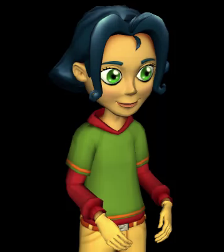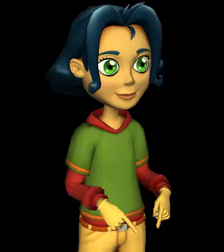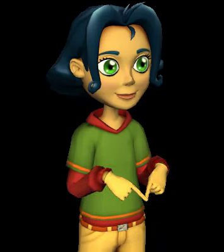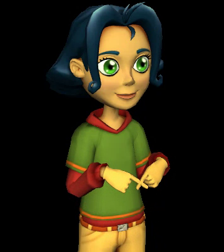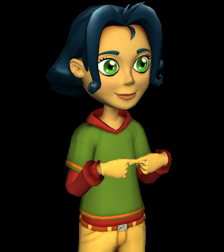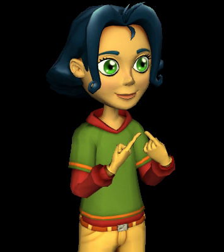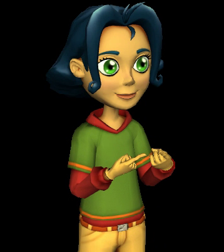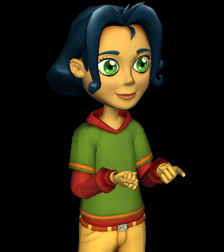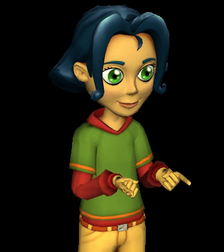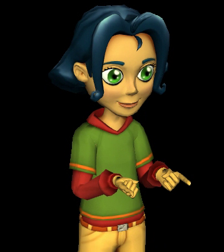يذهب